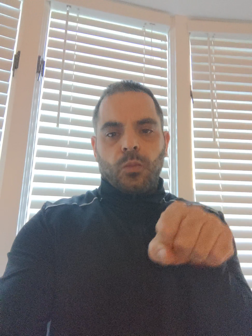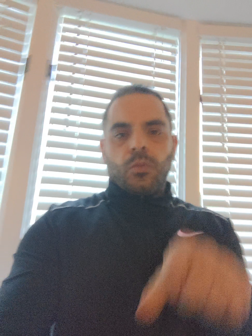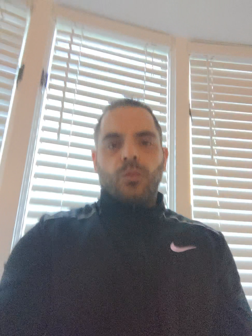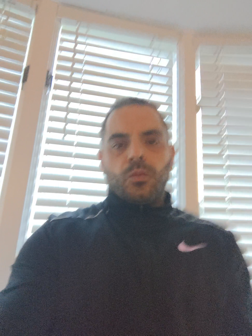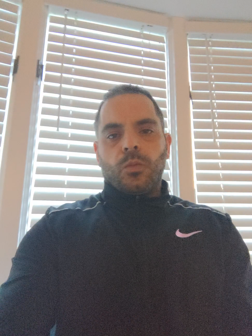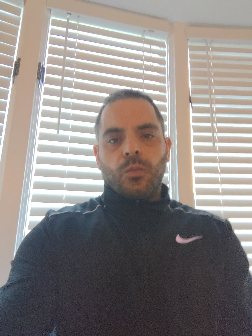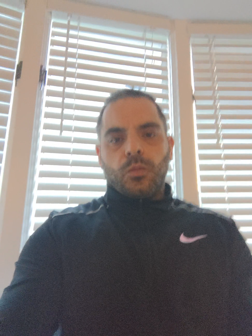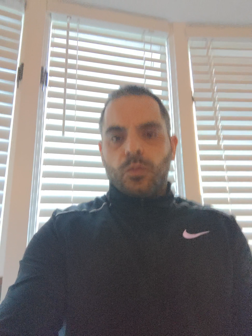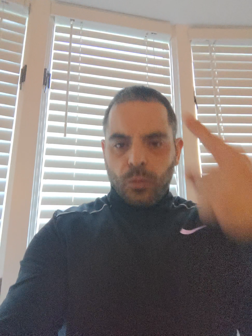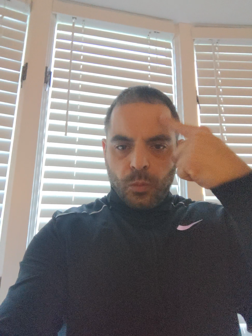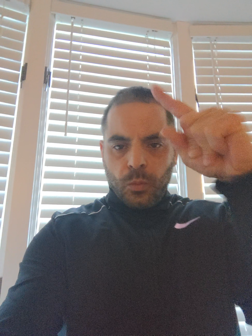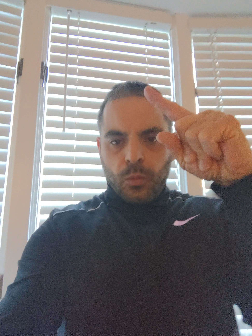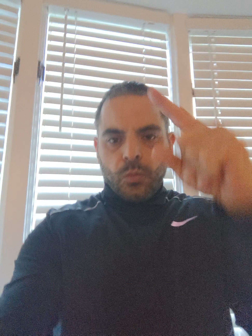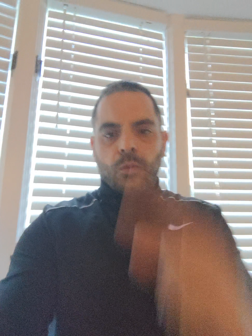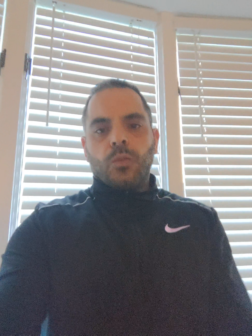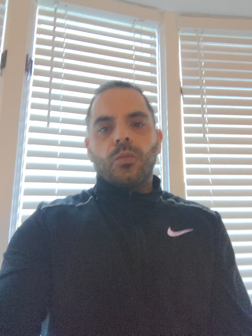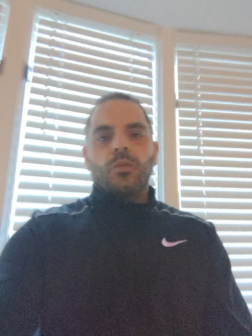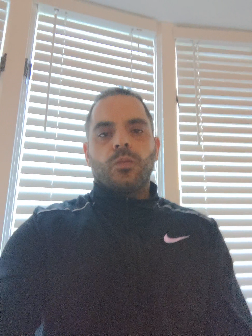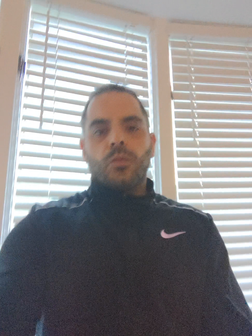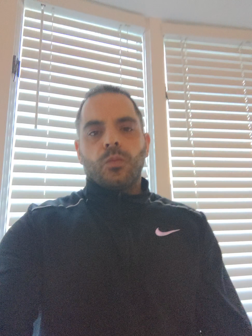for